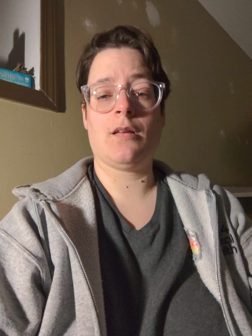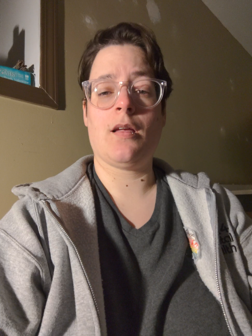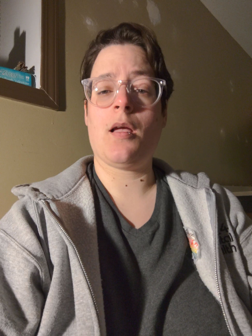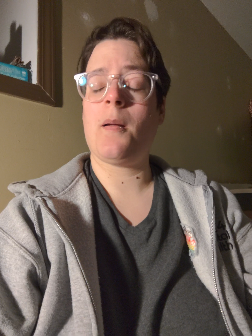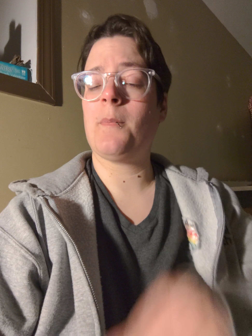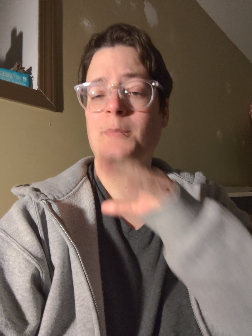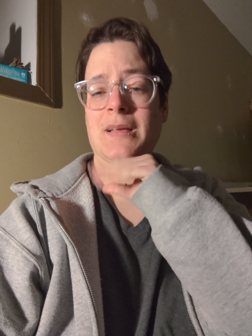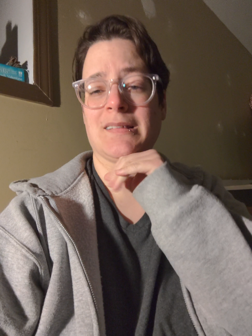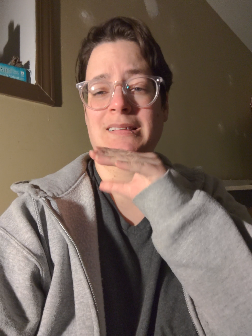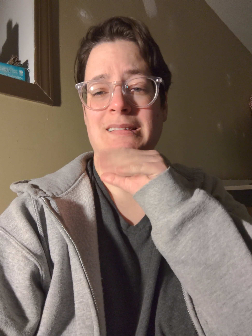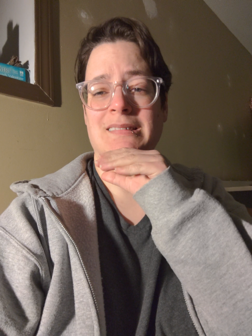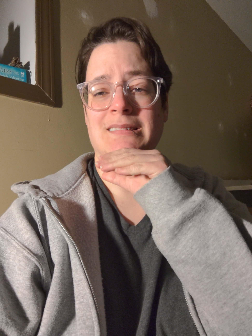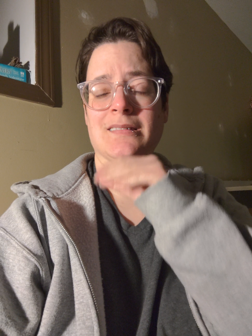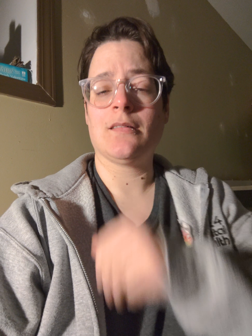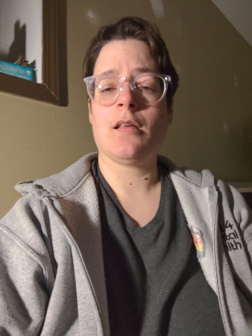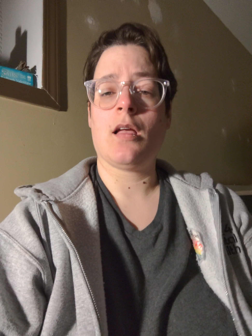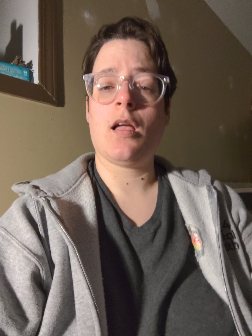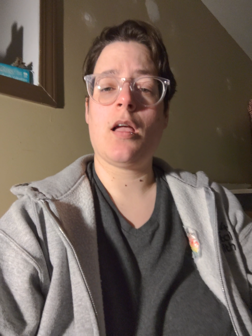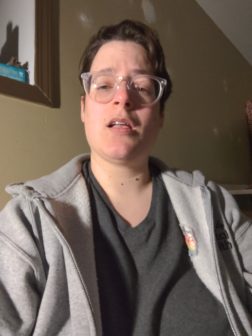pig